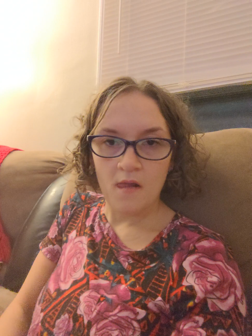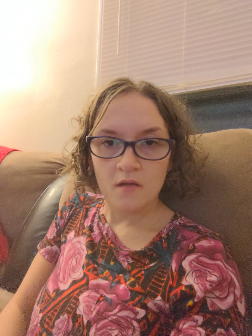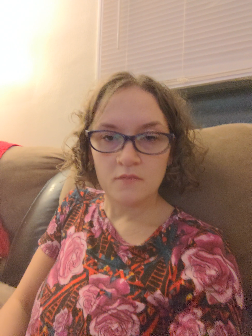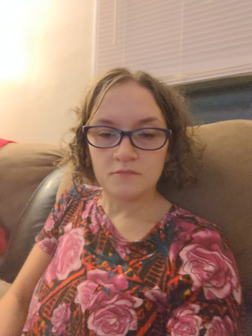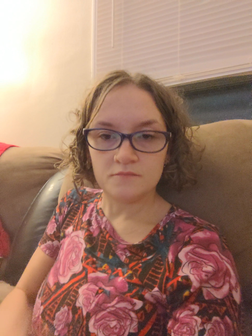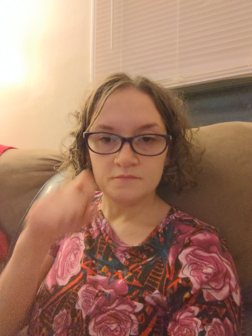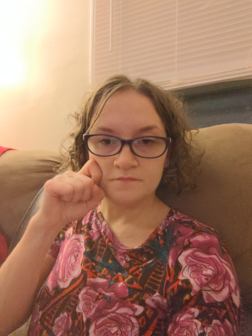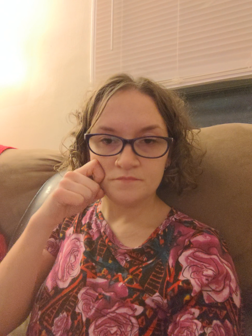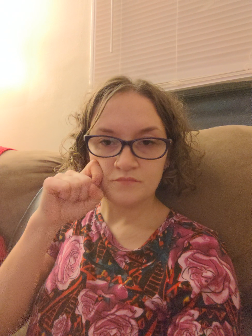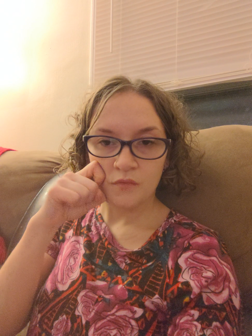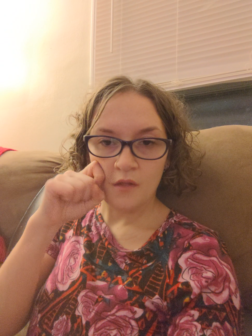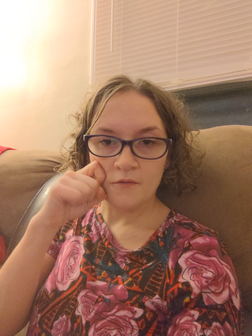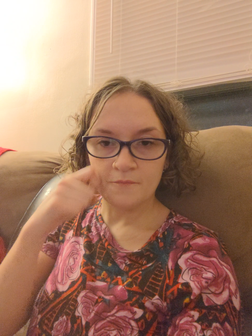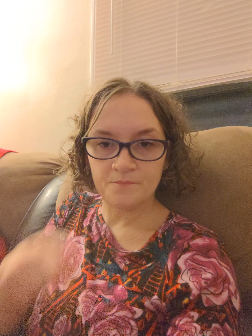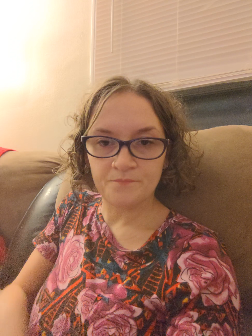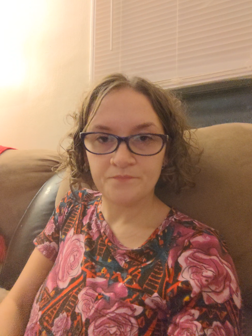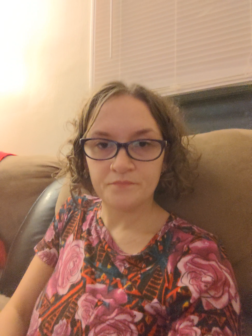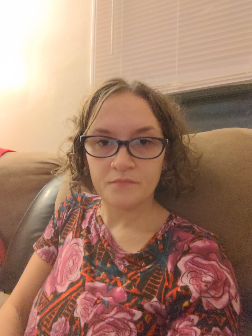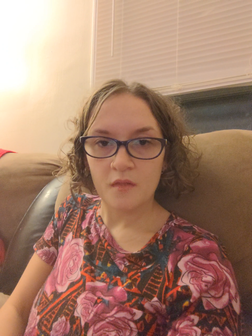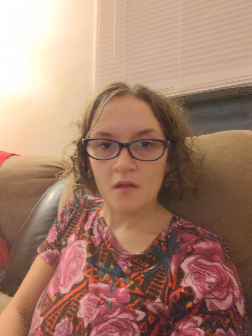apple